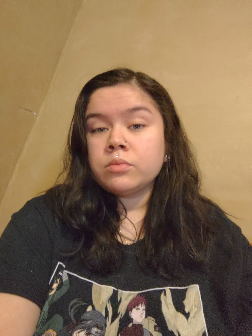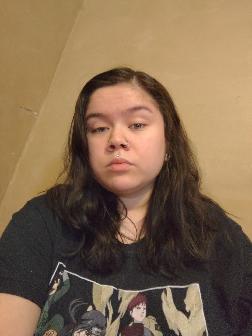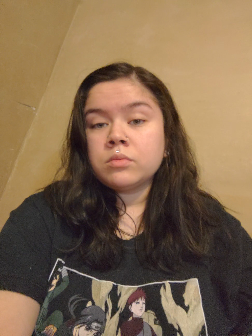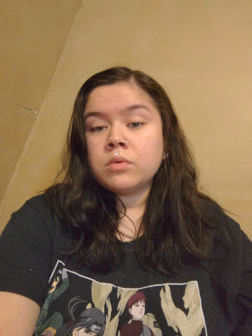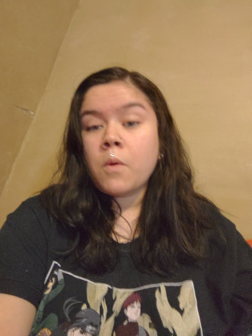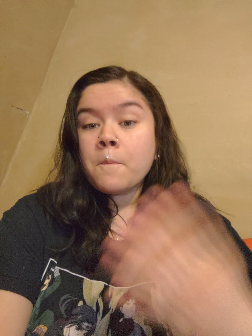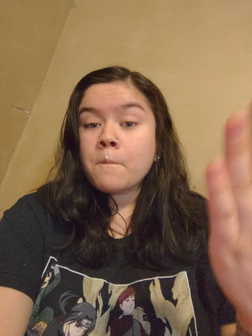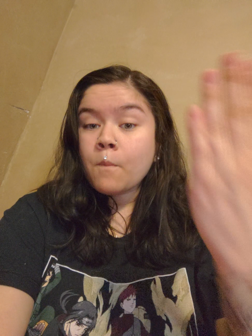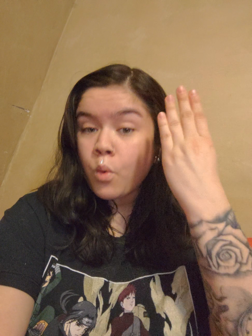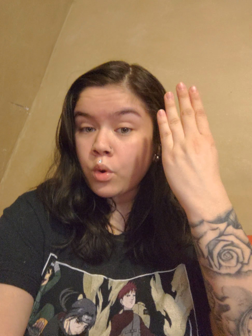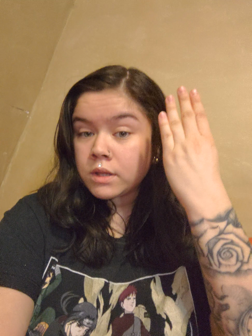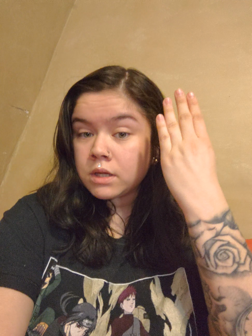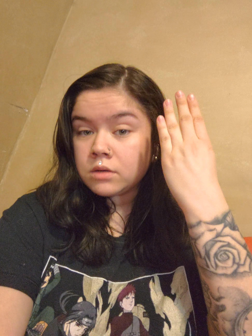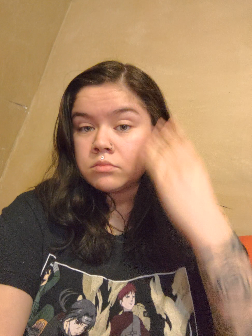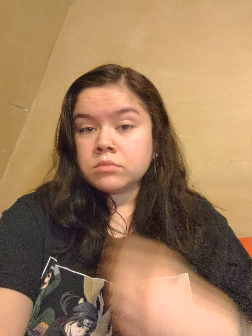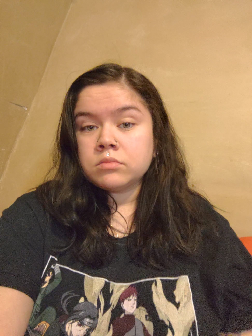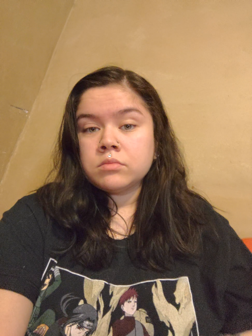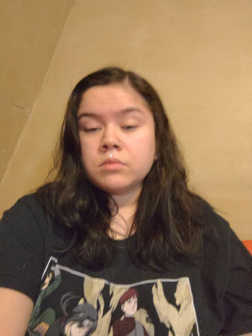morning